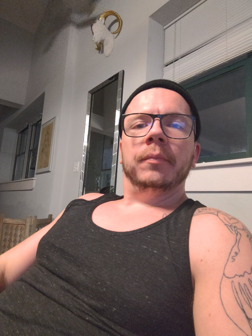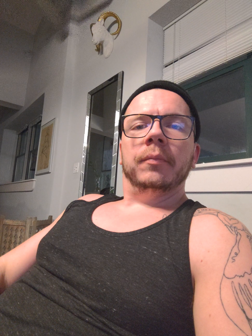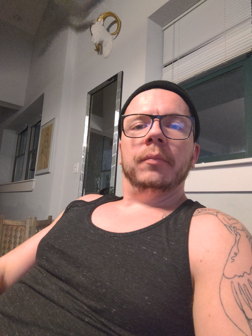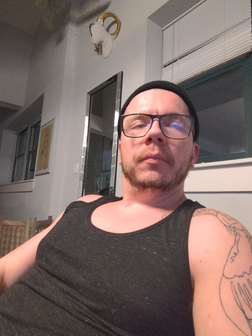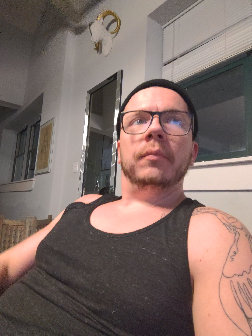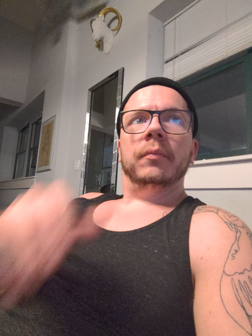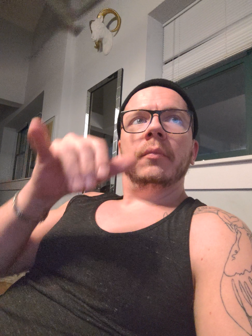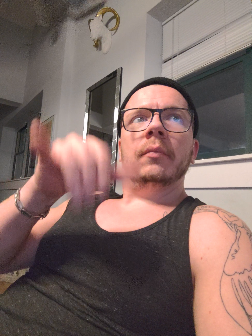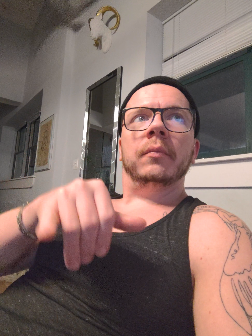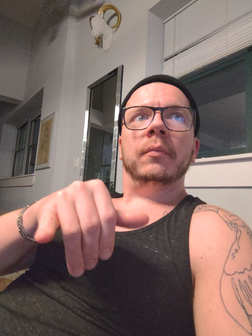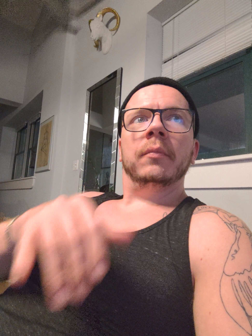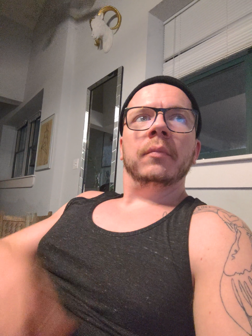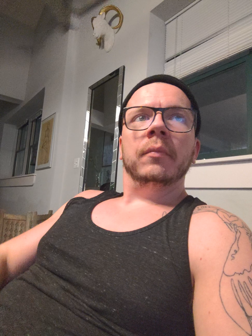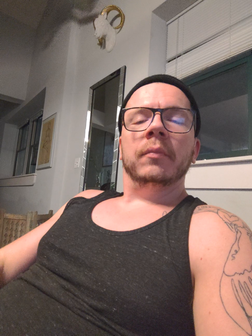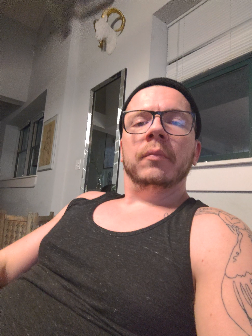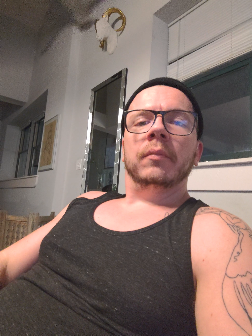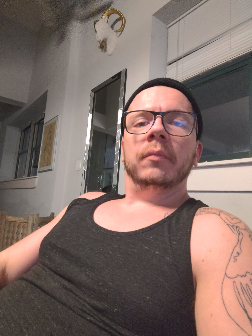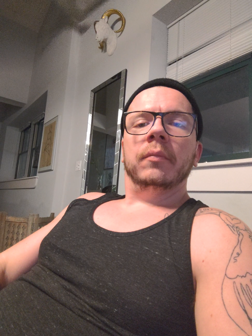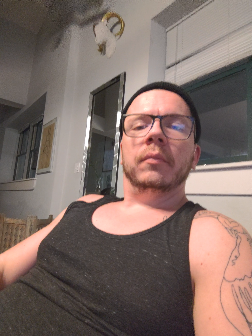stay